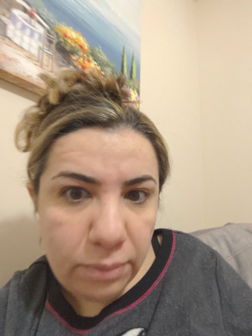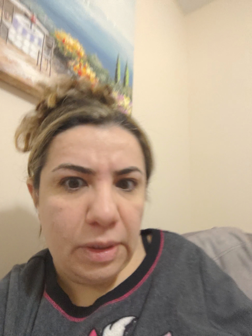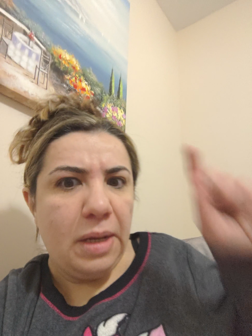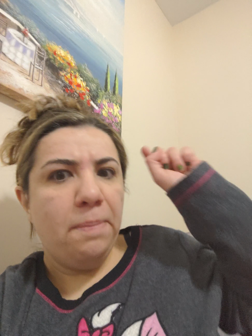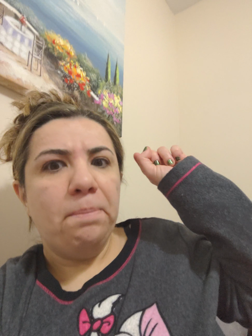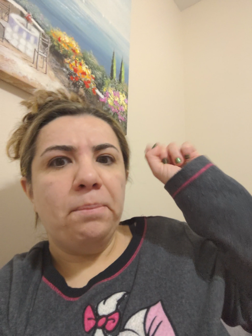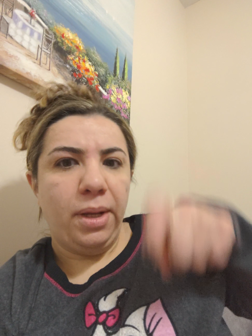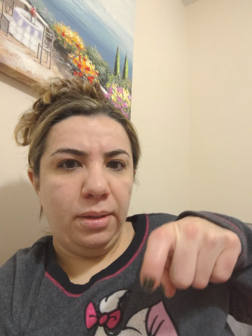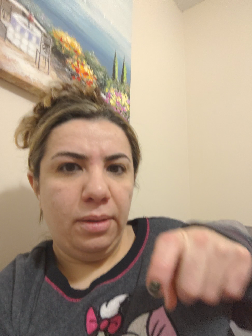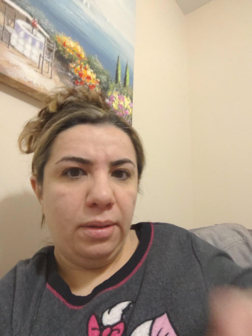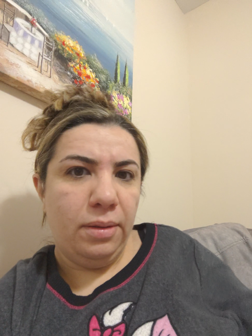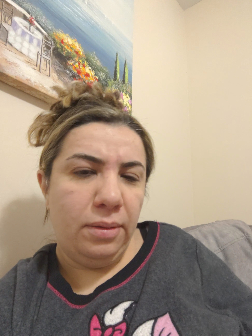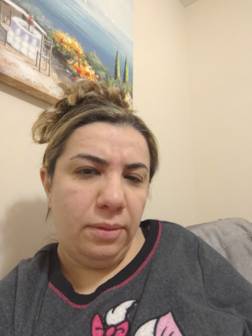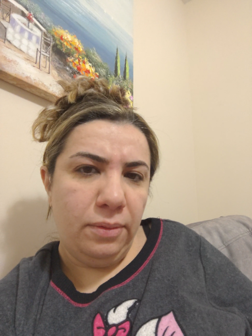have to